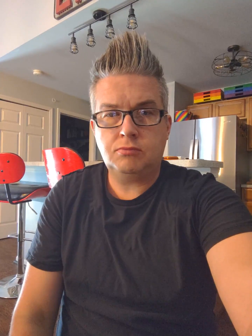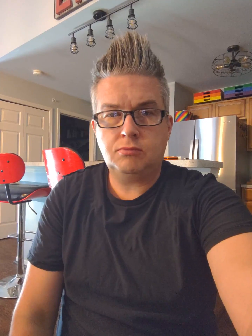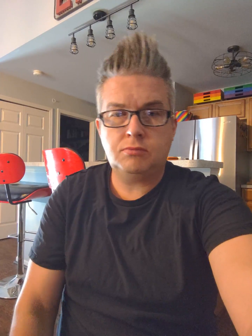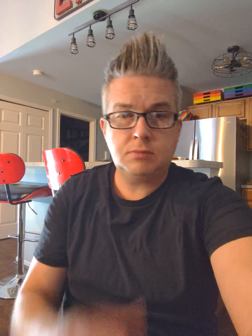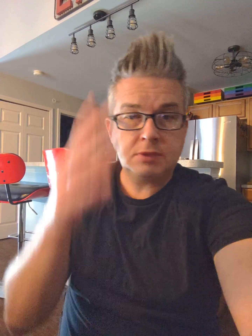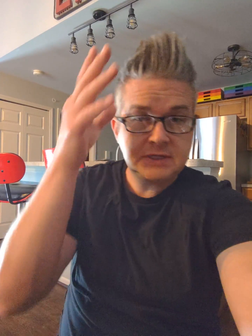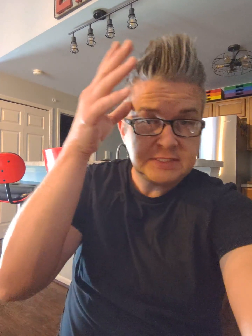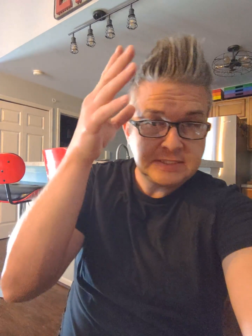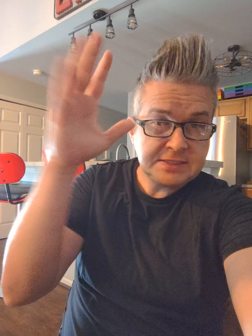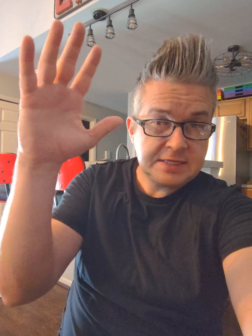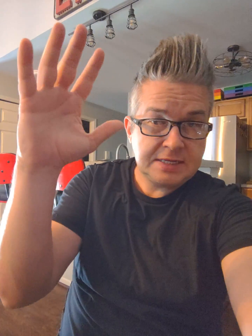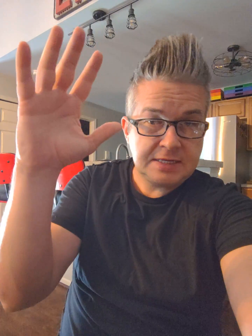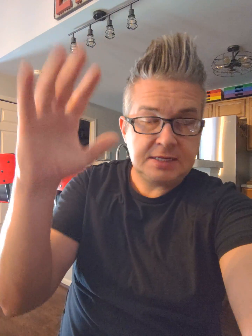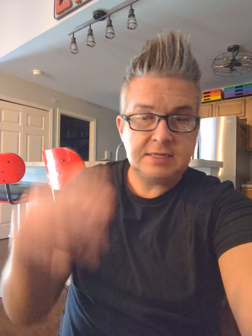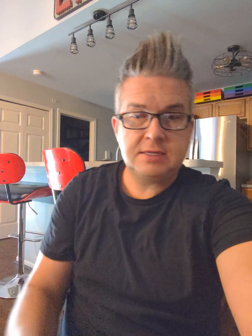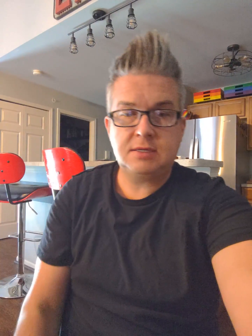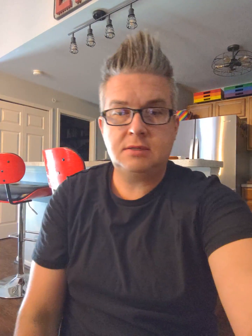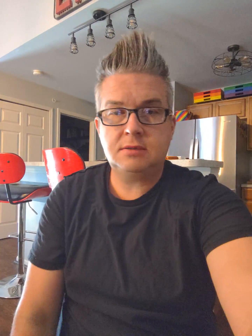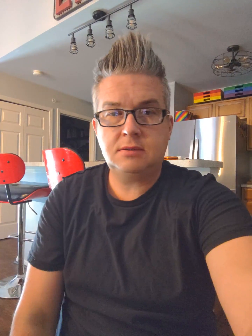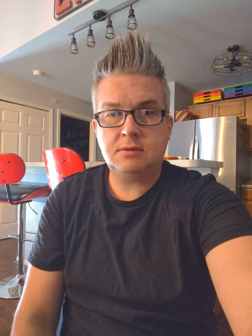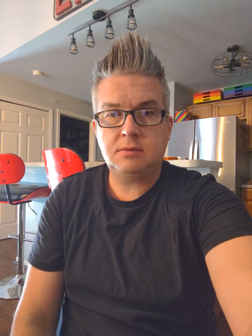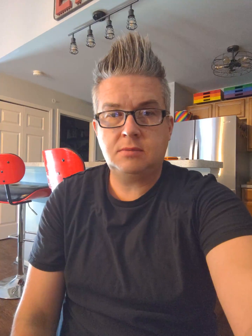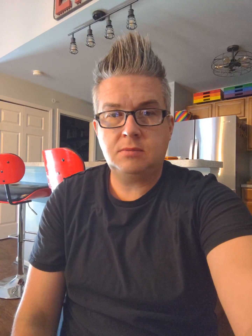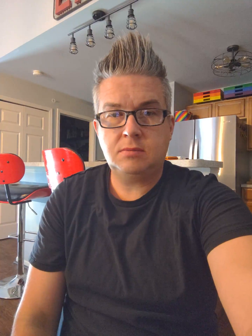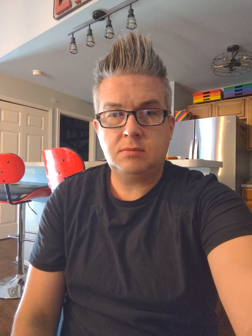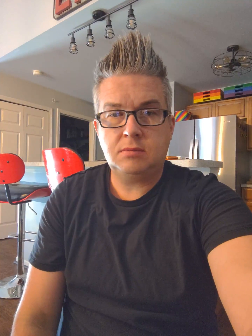moose